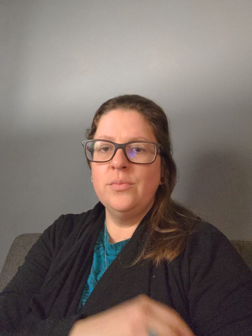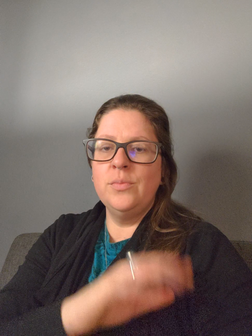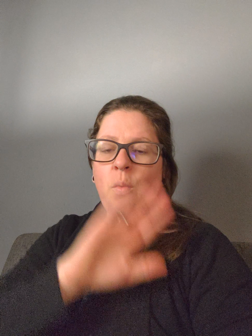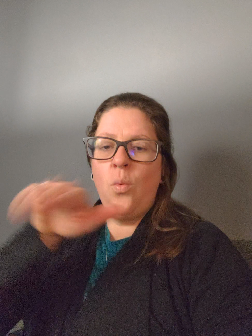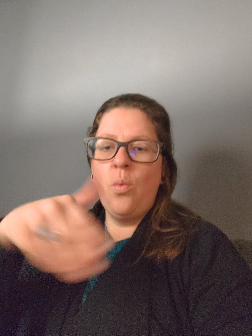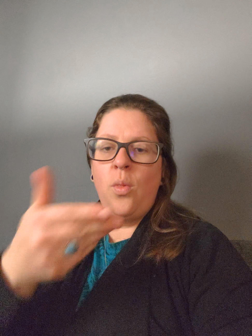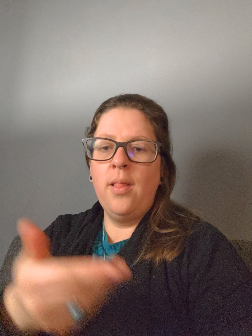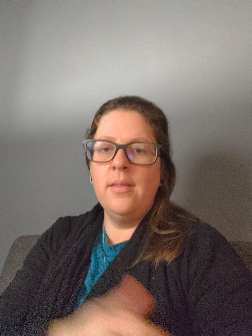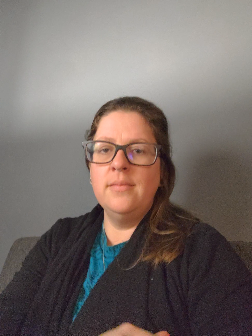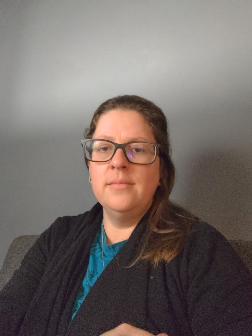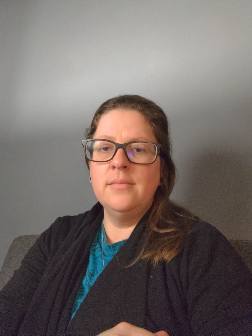all